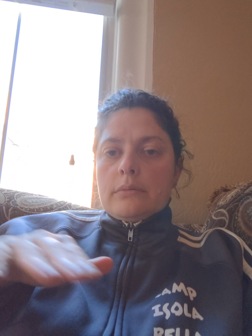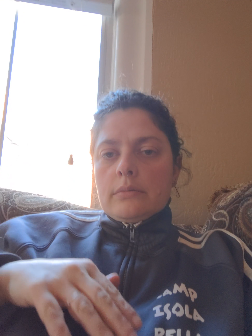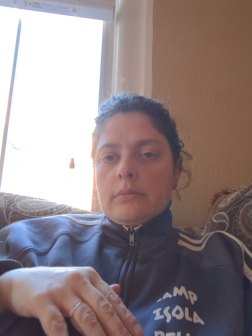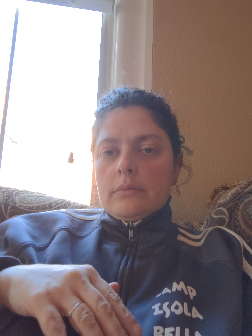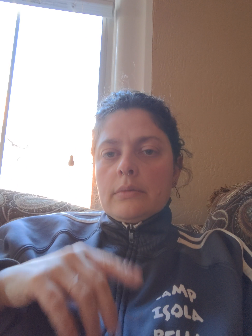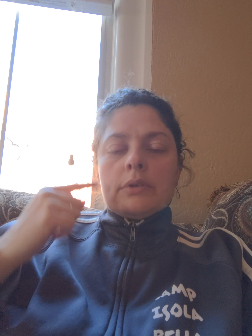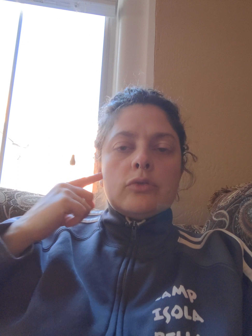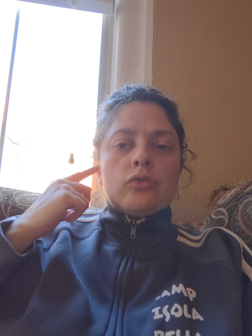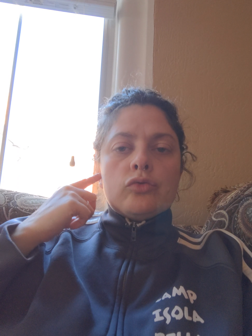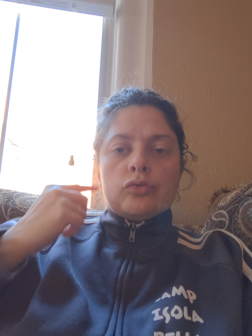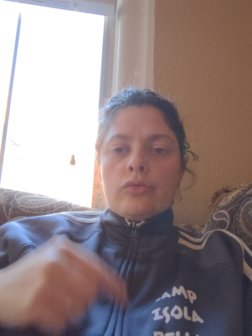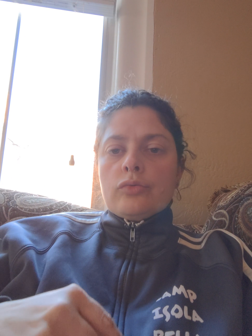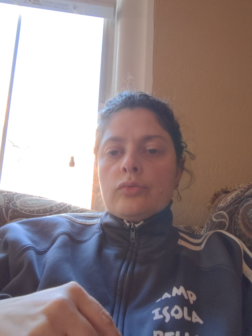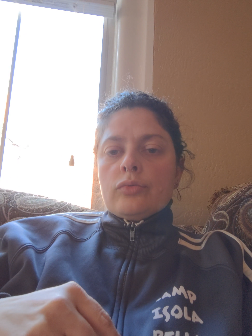ear